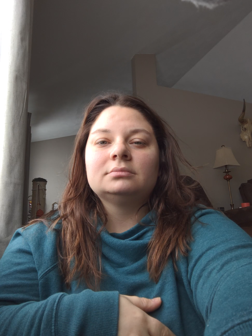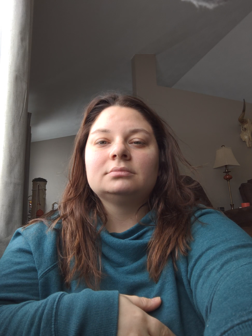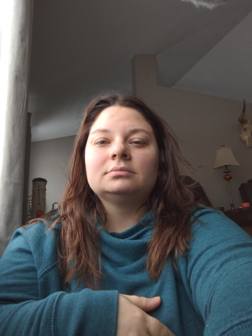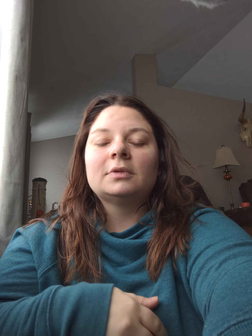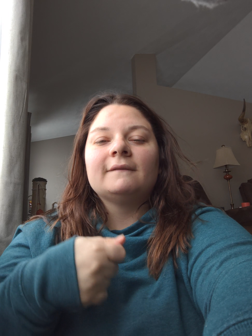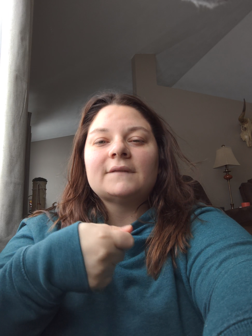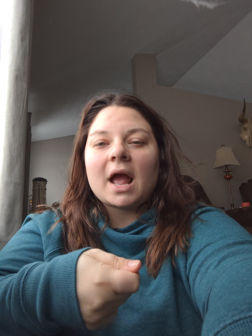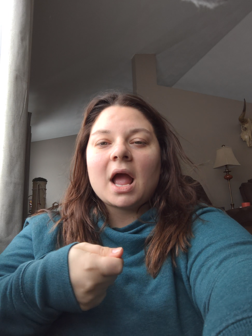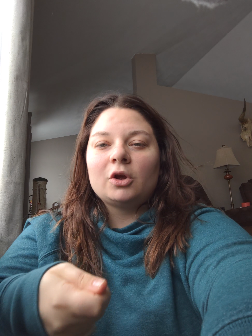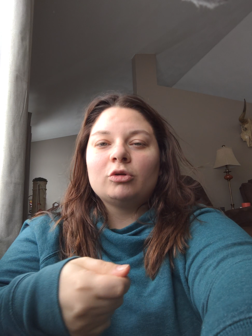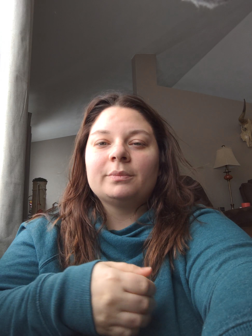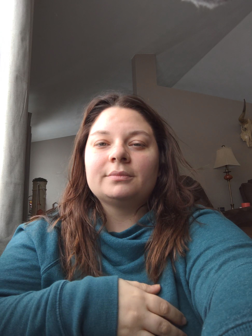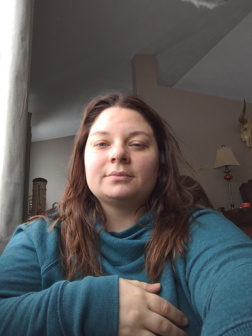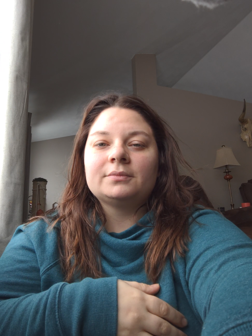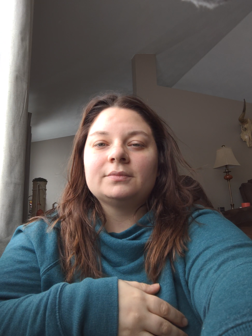vacuum